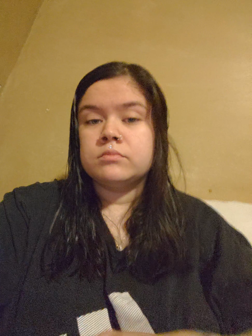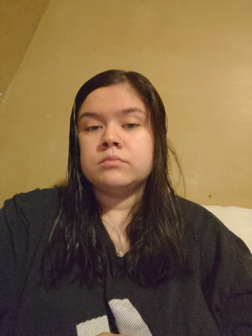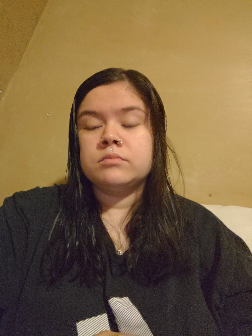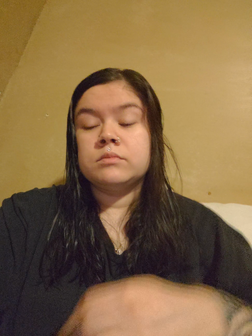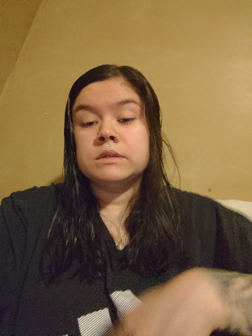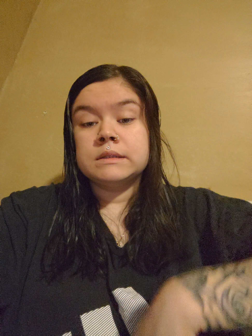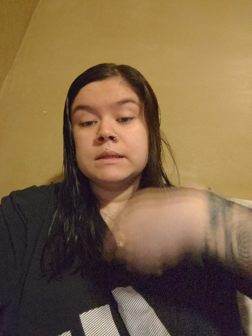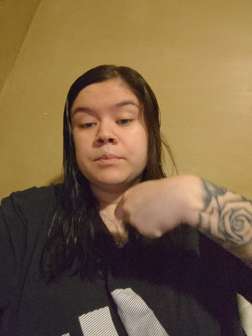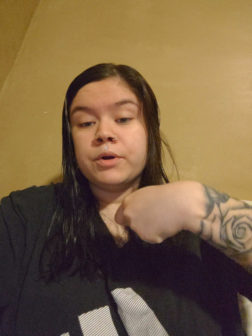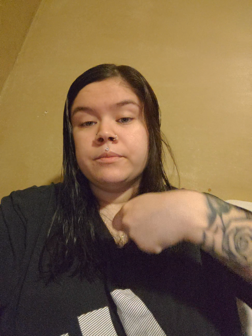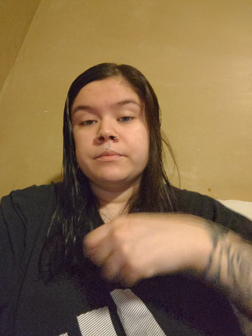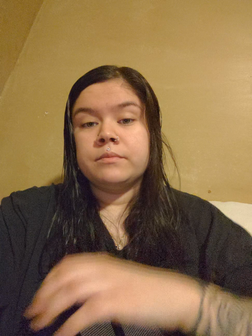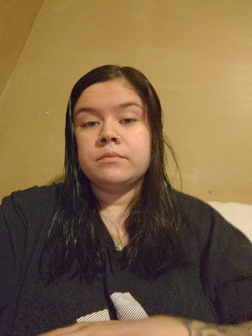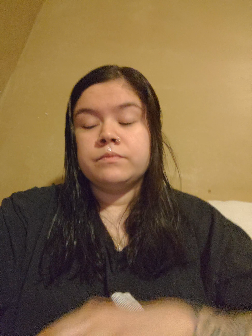zipper